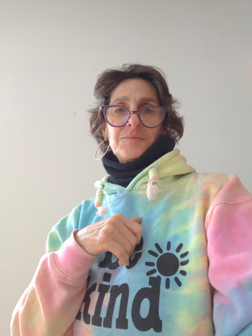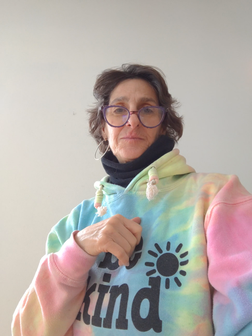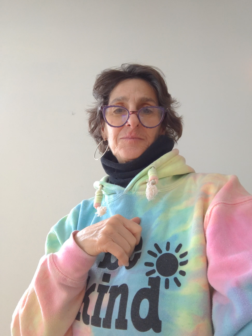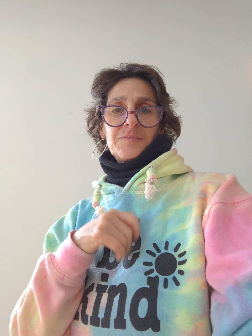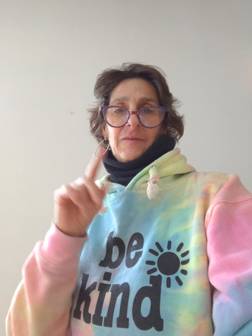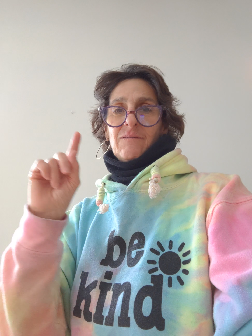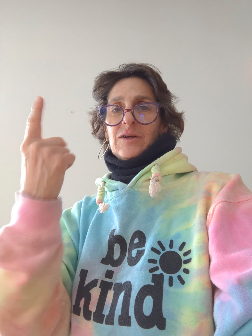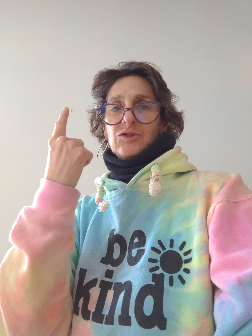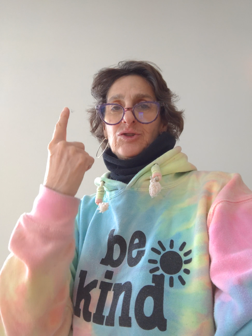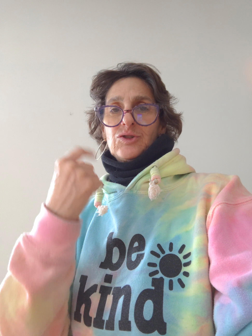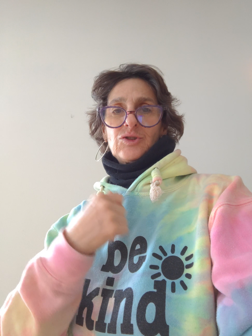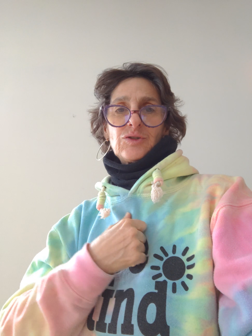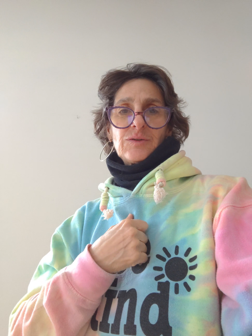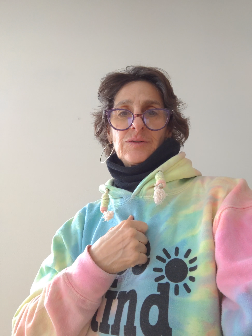first